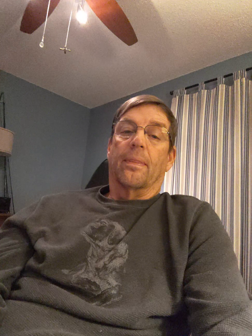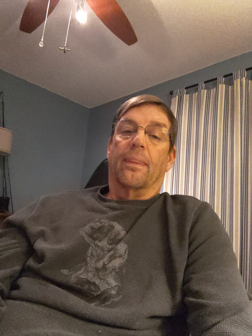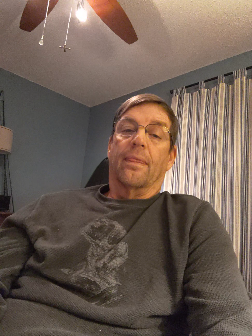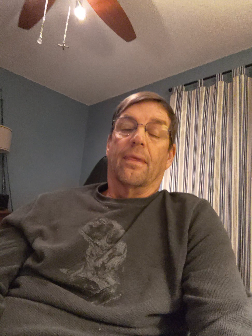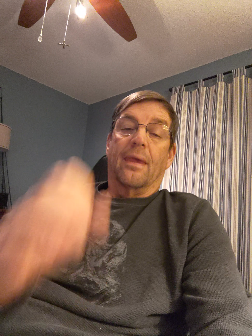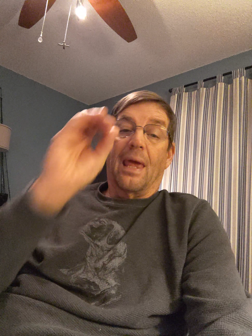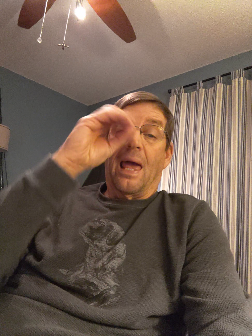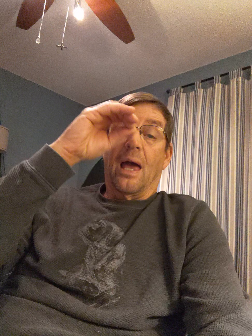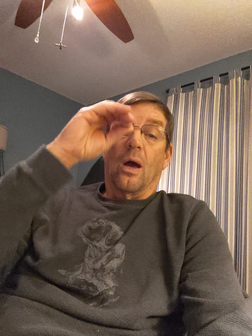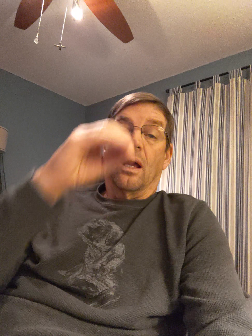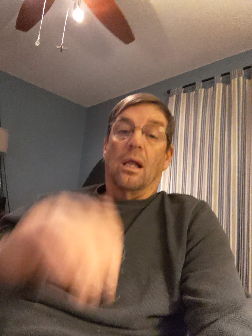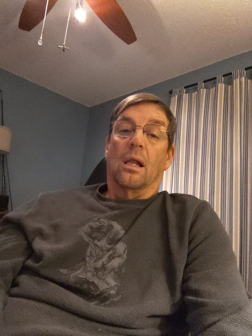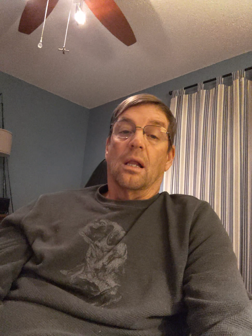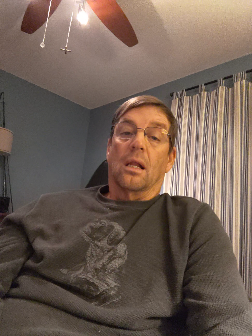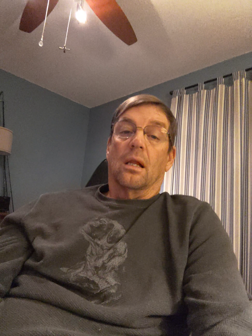owl